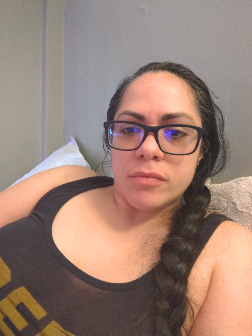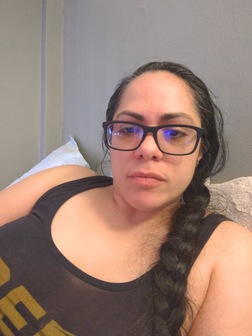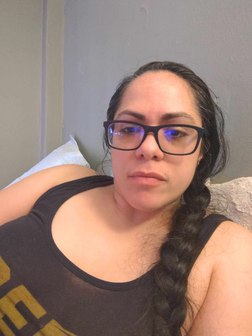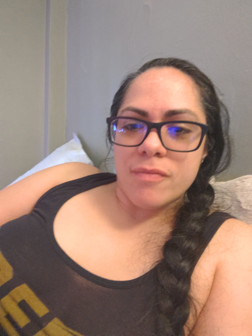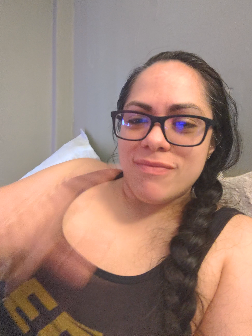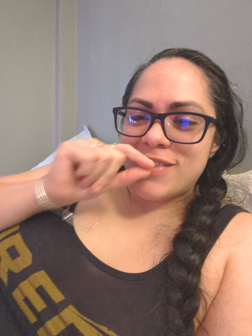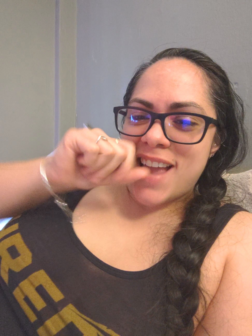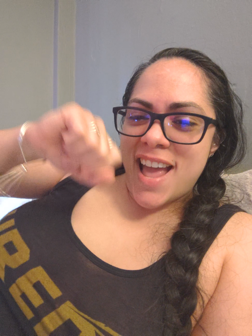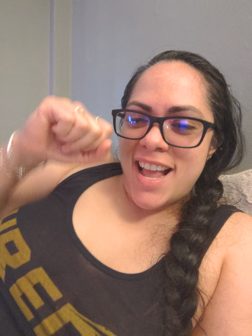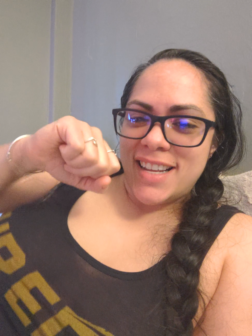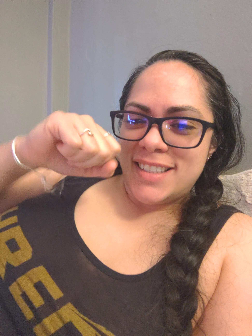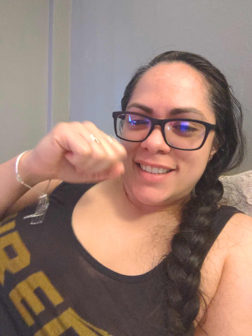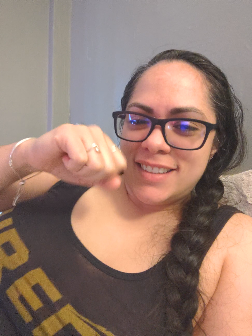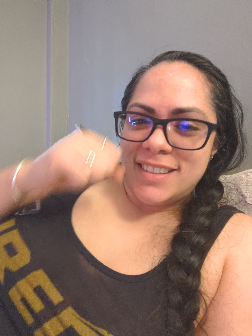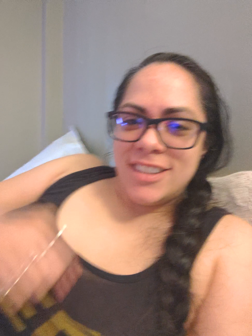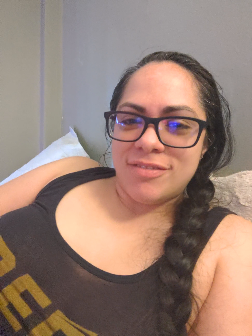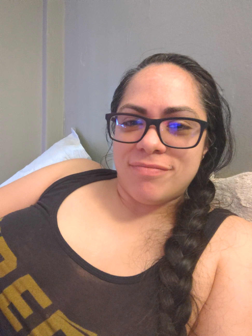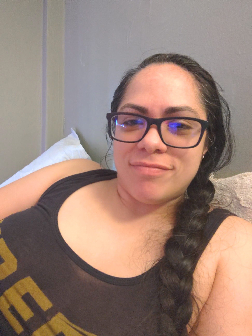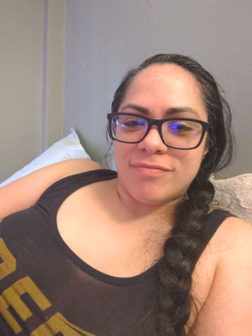hen